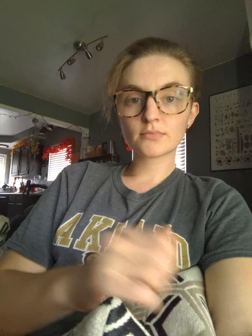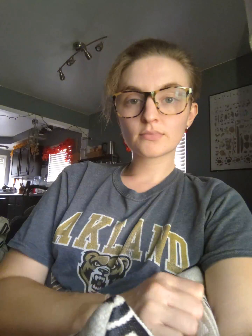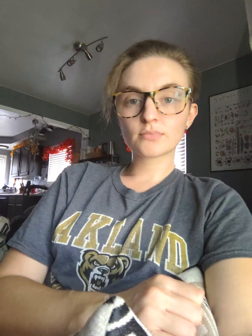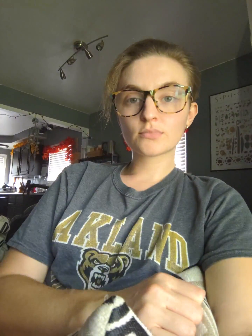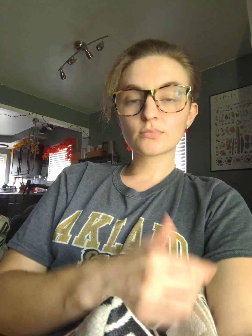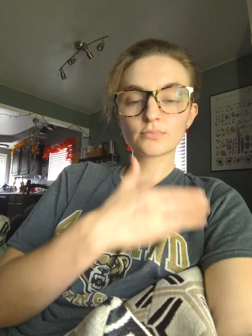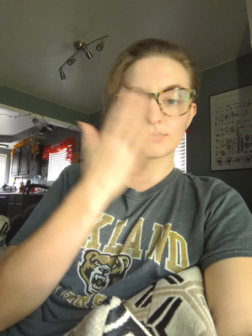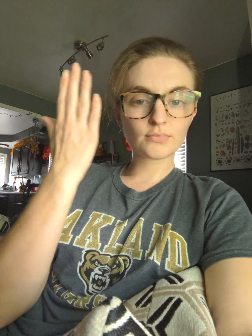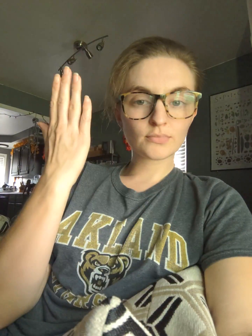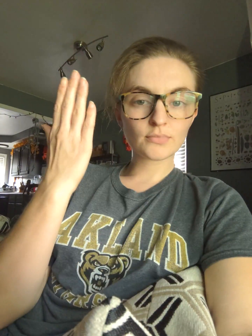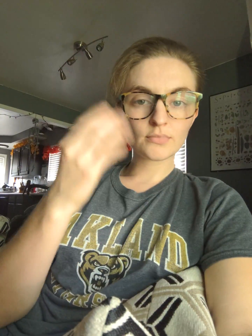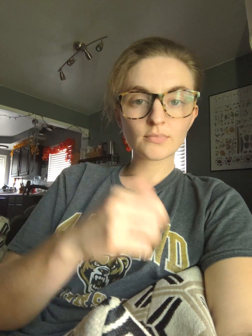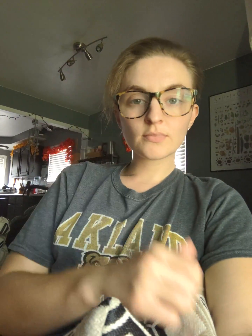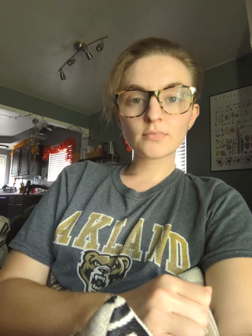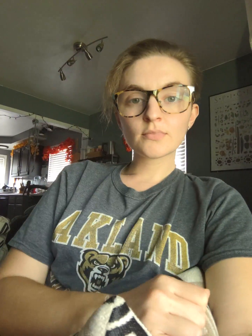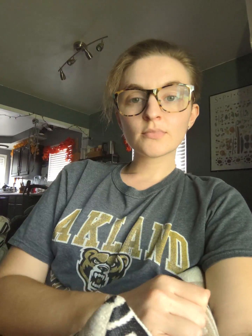all gone